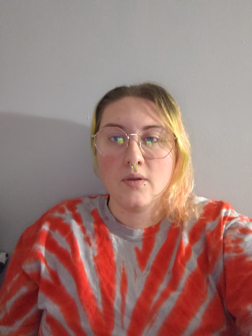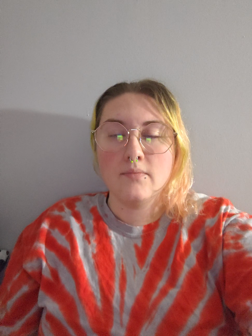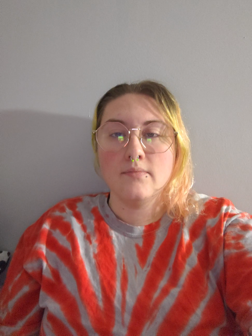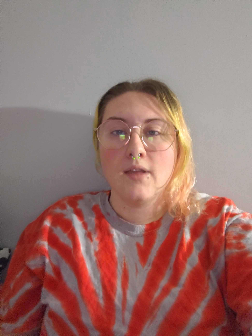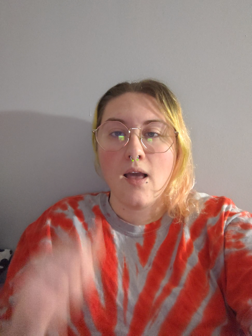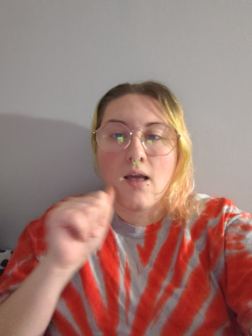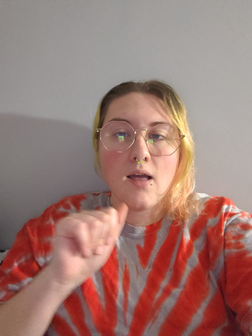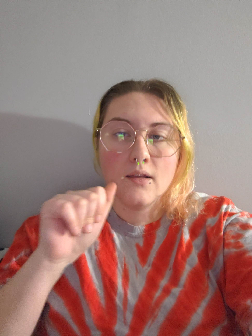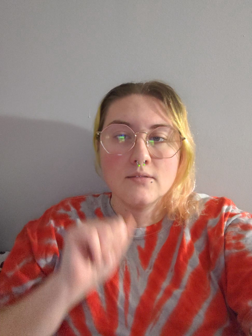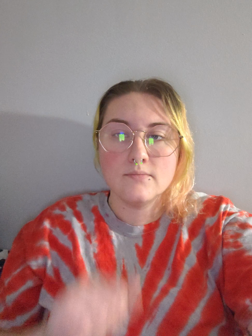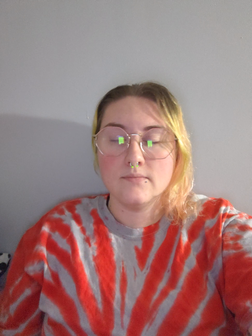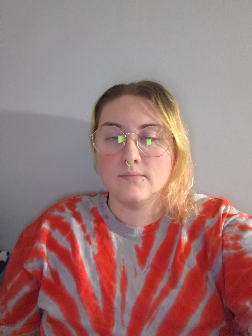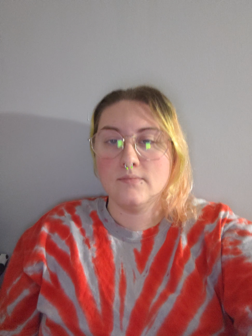aunt